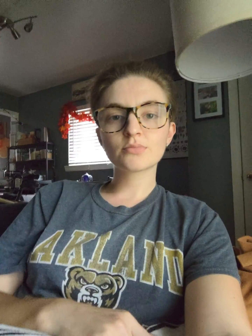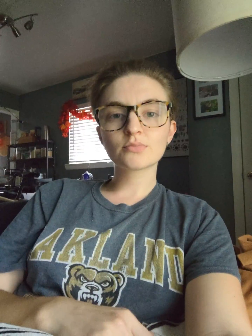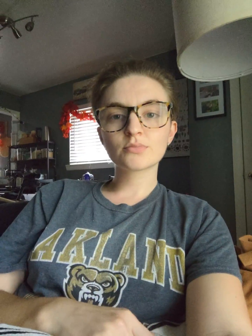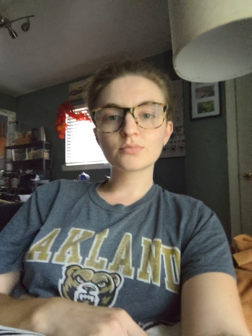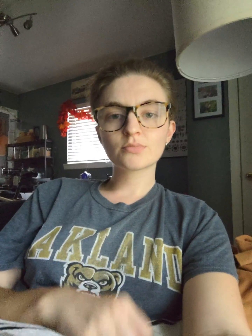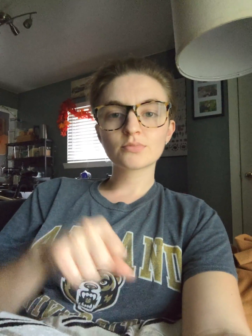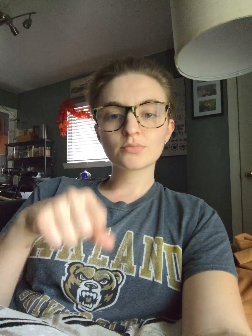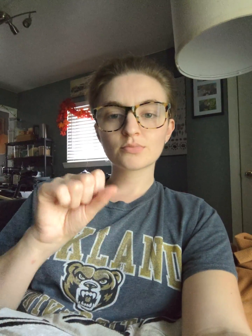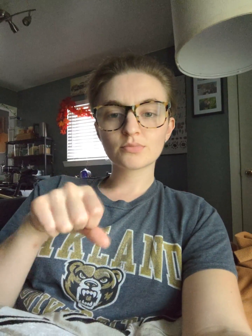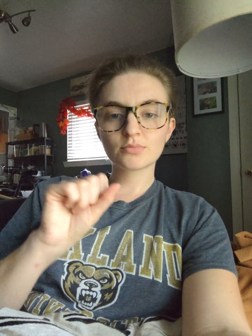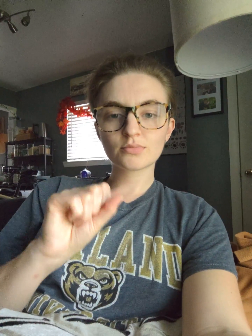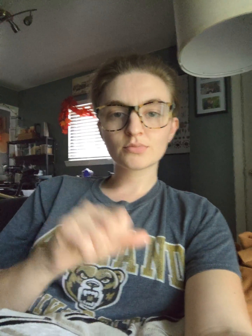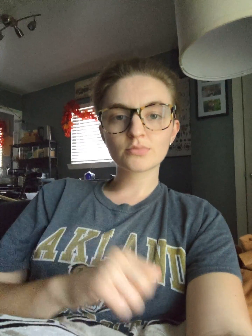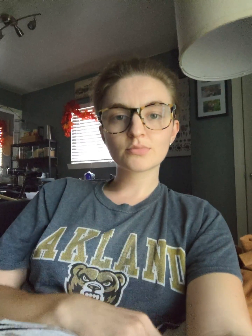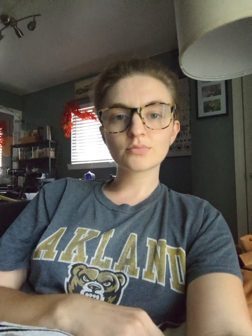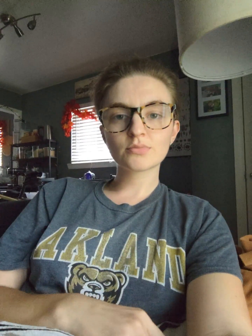motorcycle